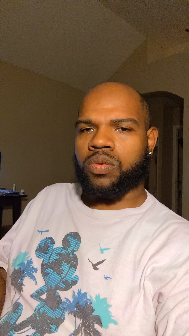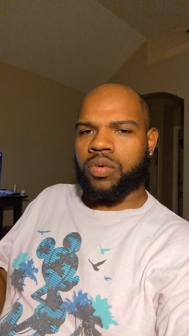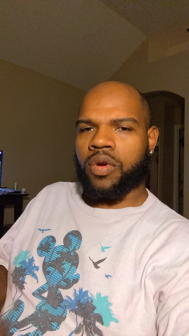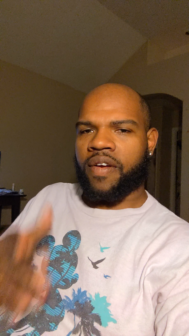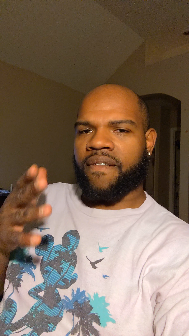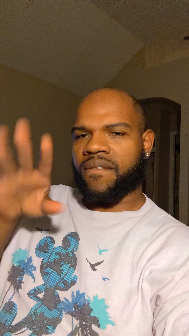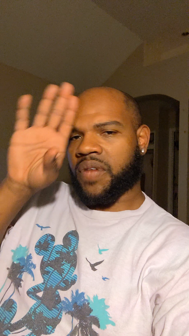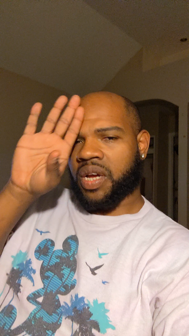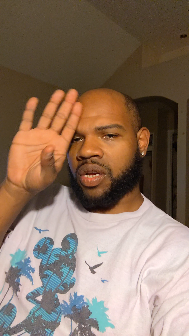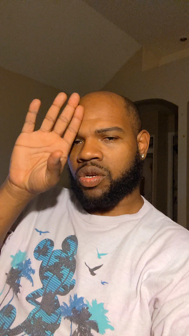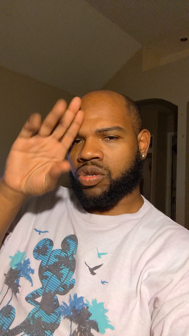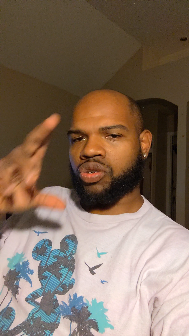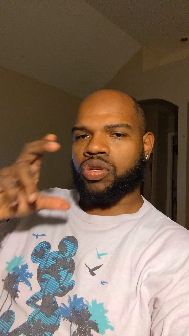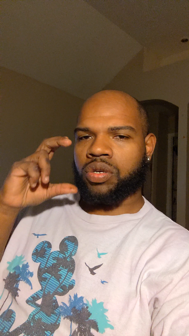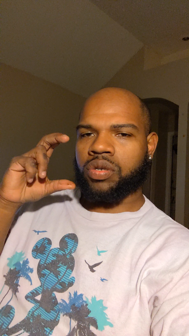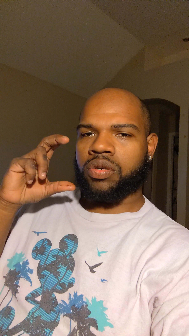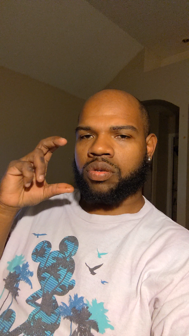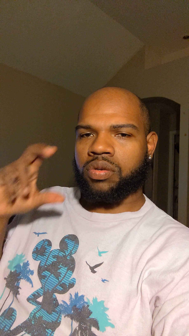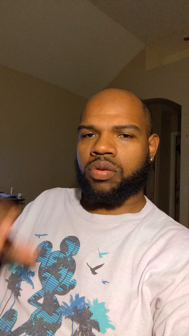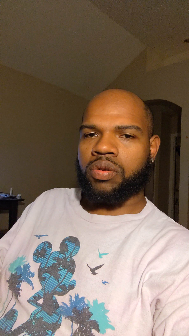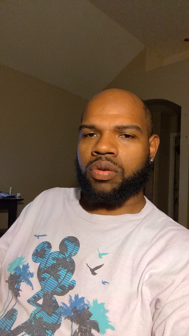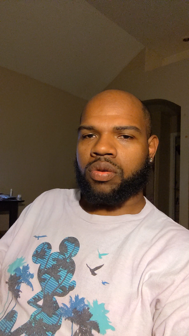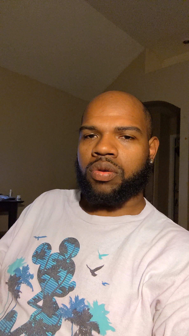fire truck